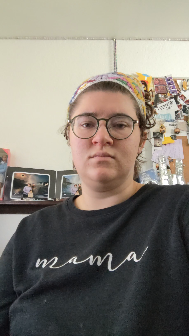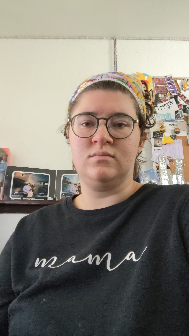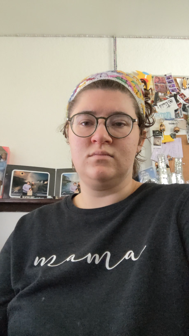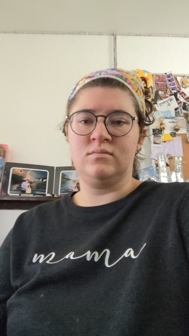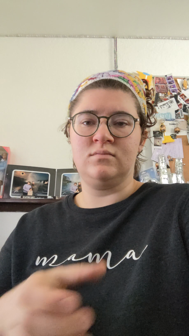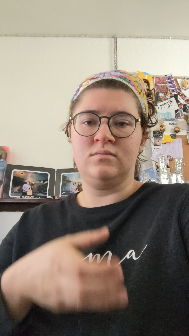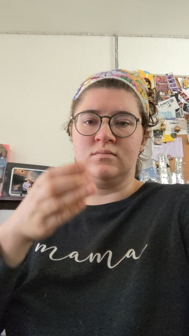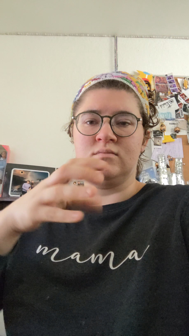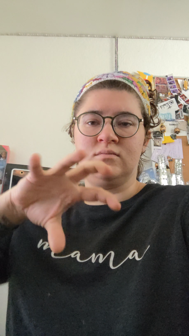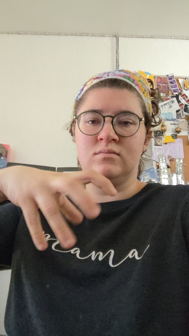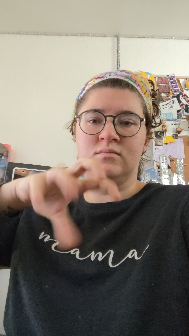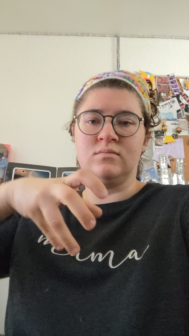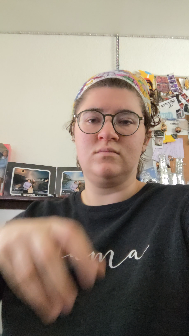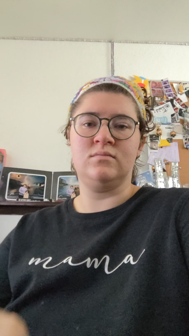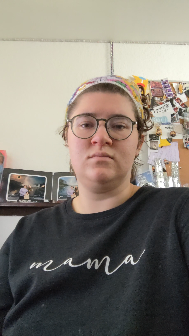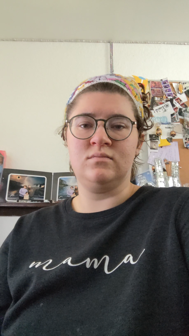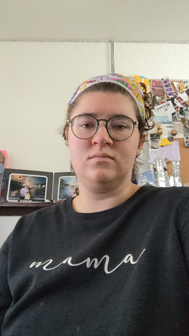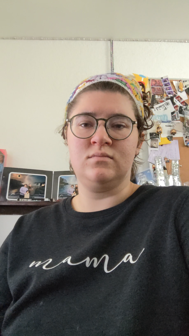jar